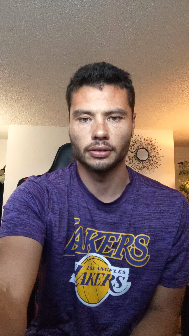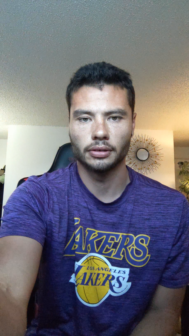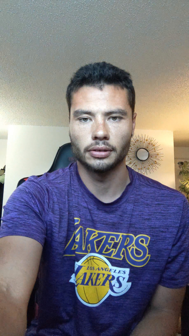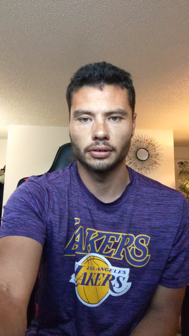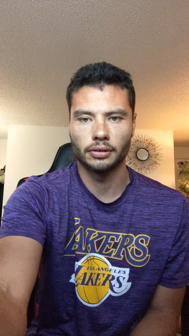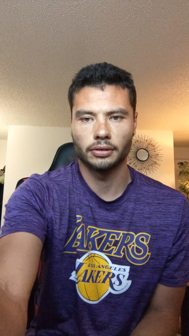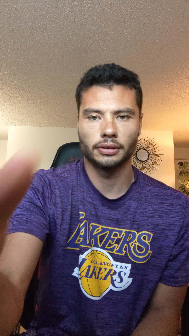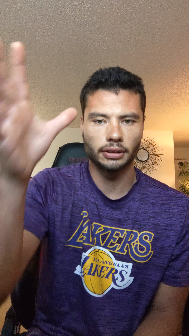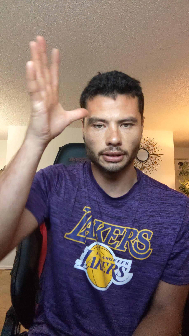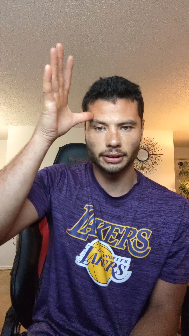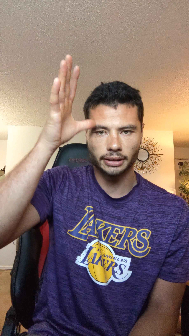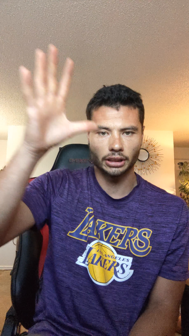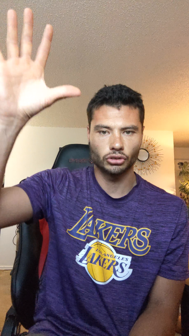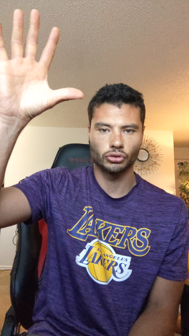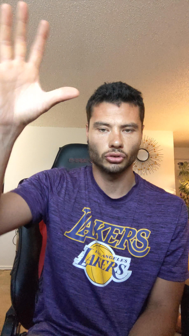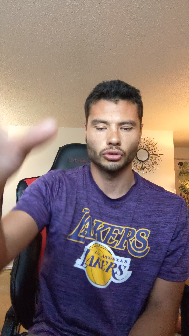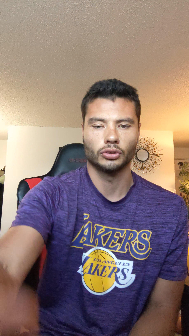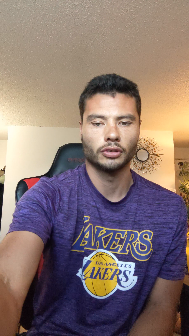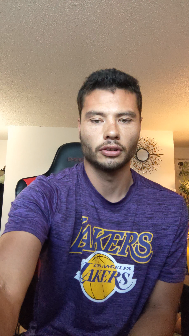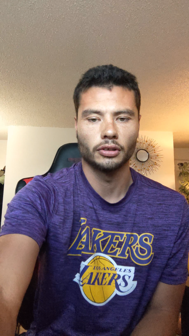deer